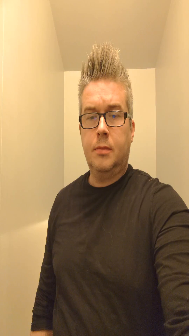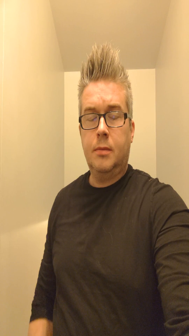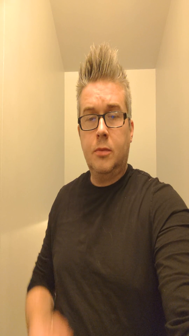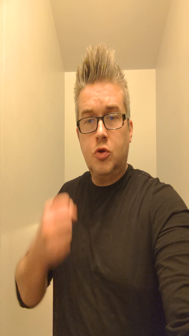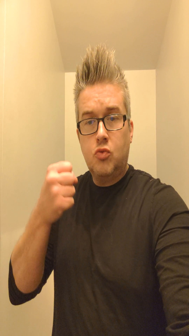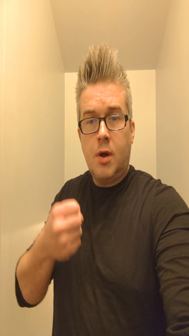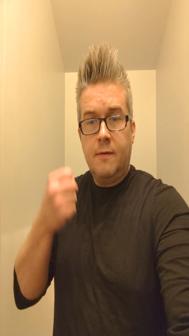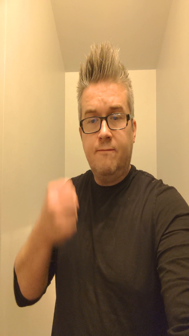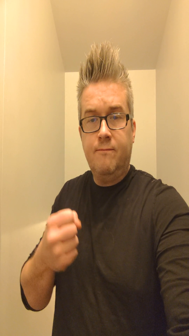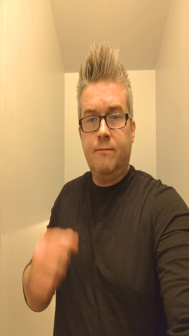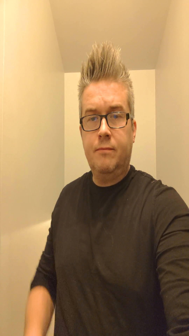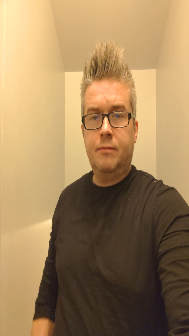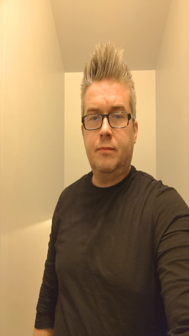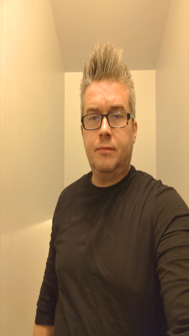car